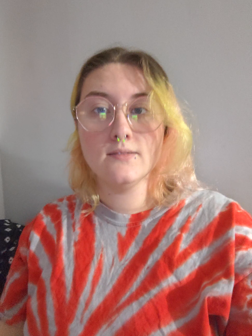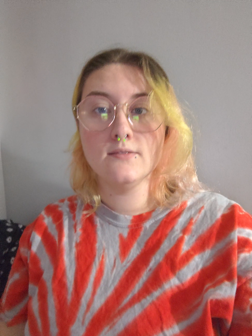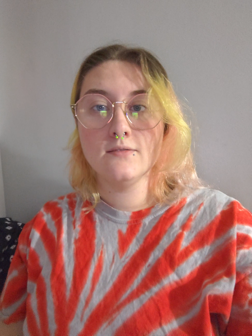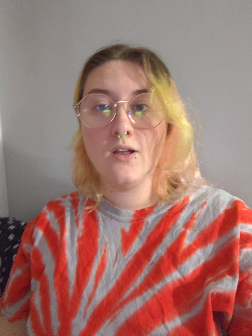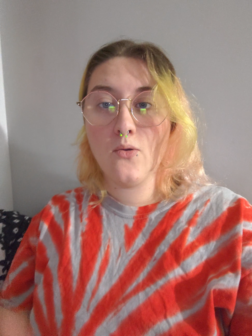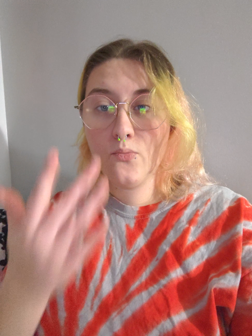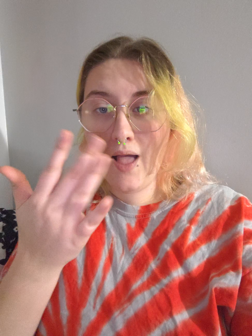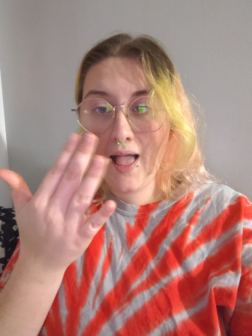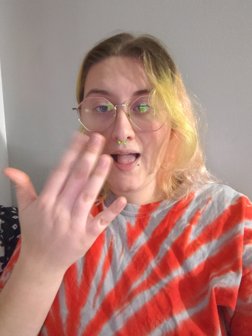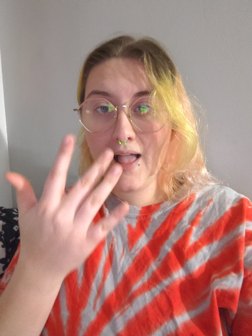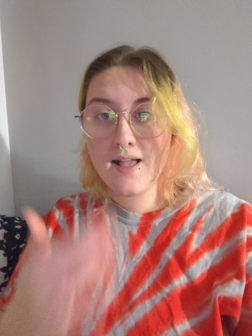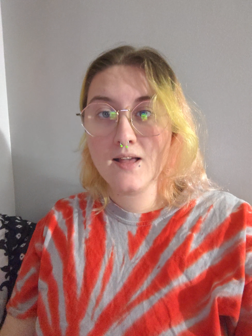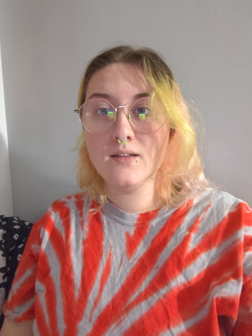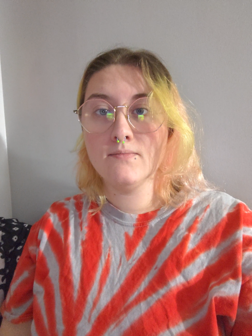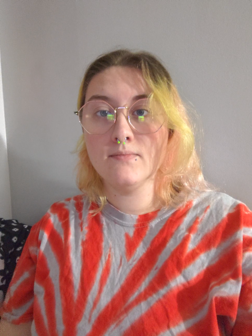wait